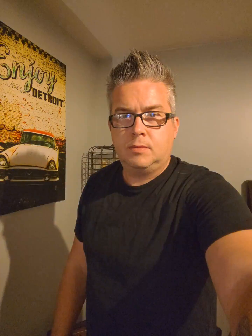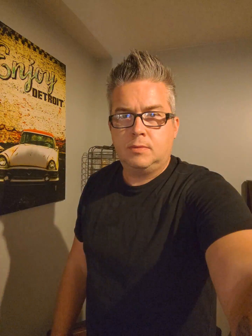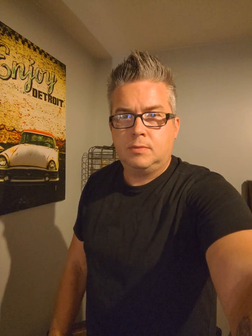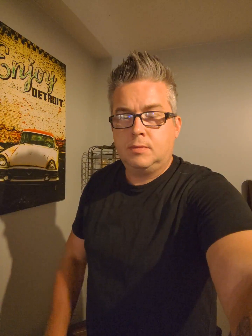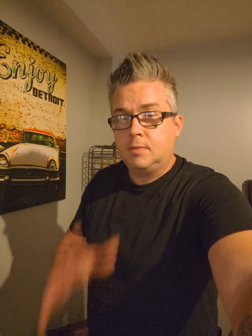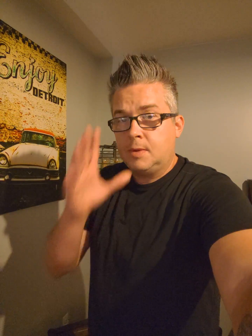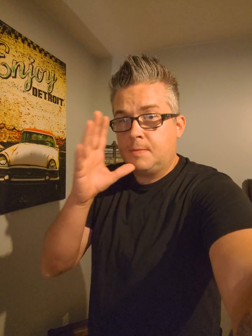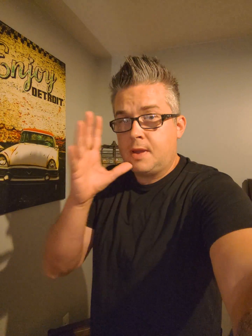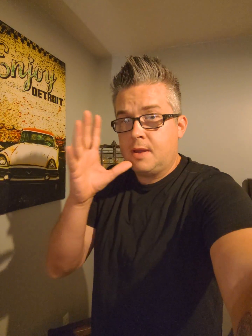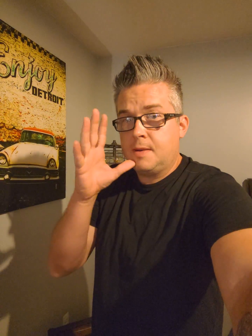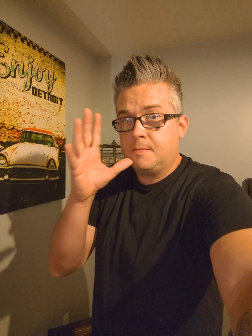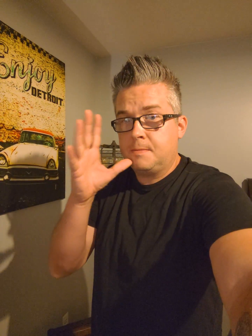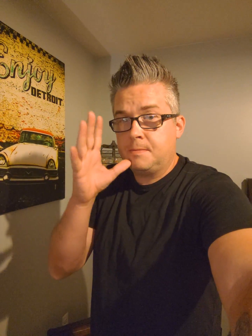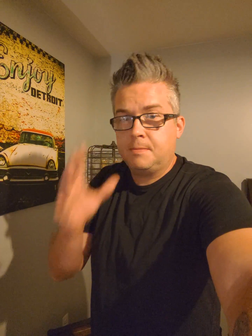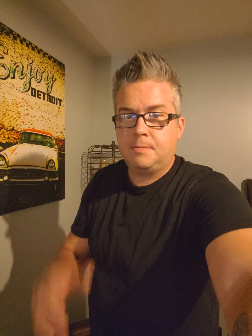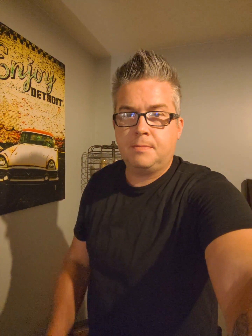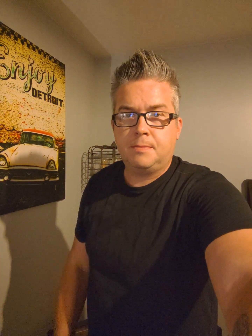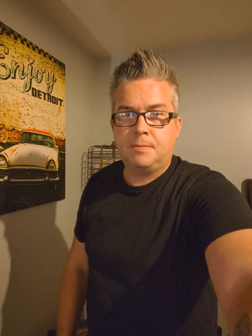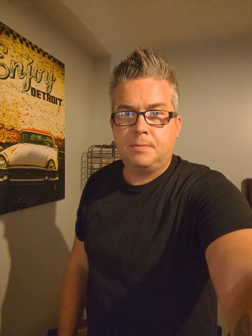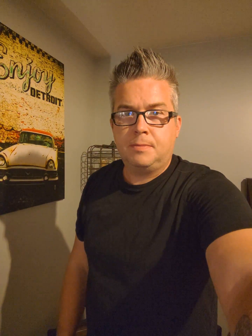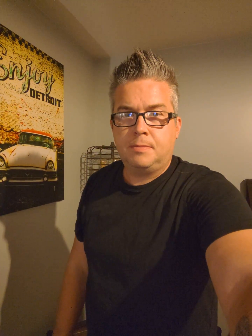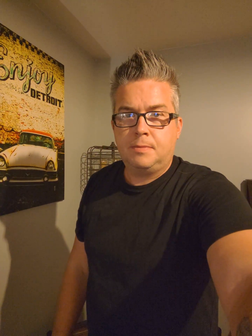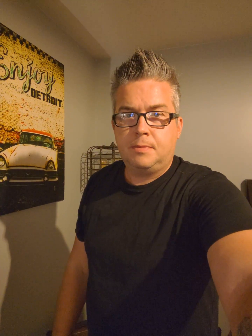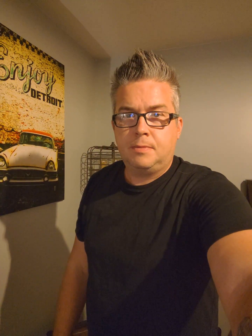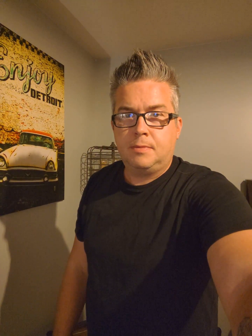mommy